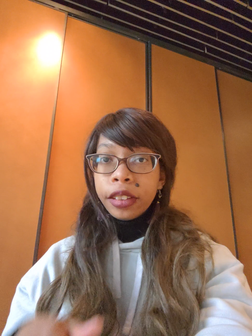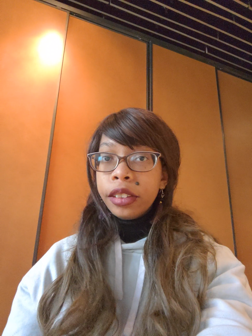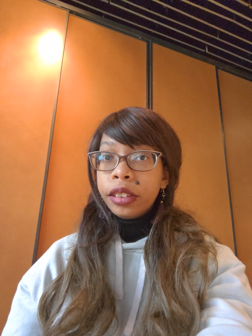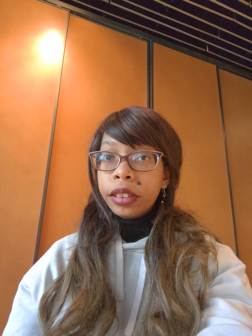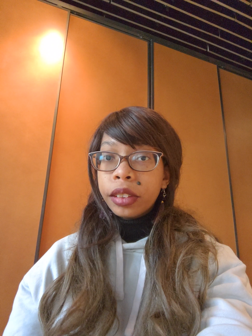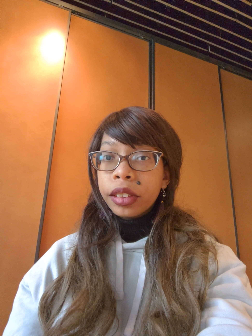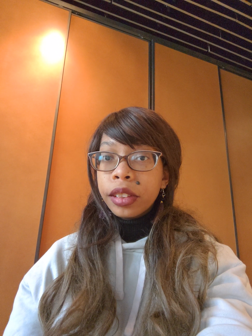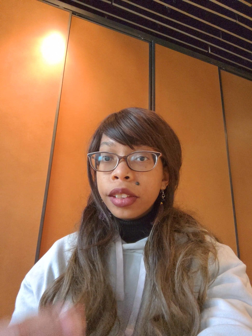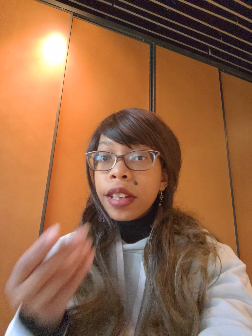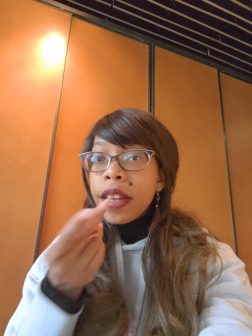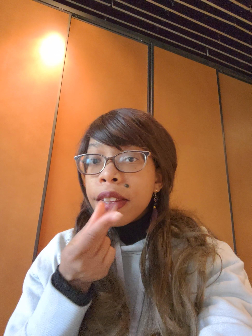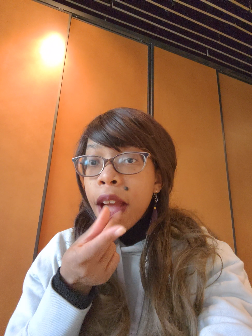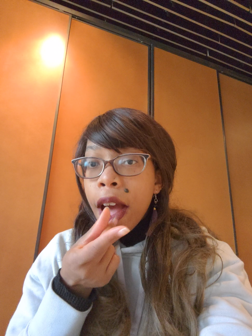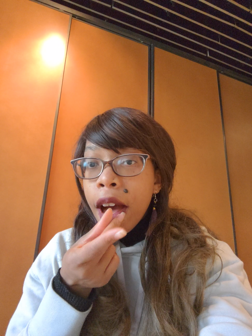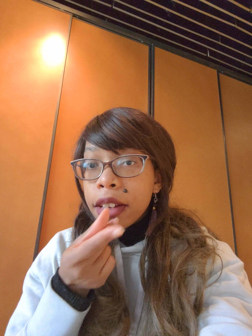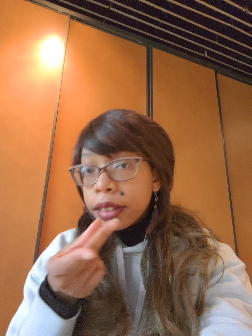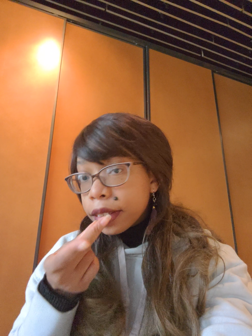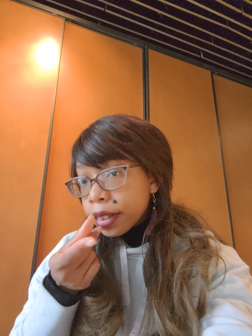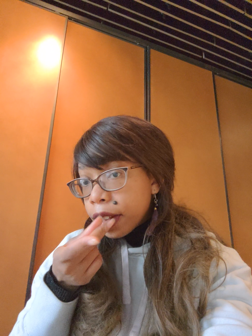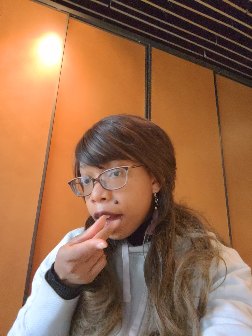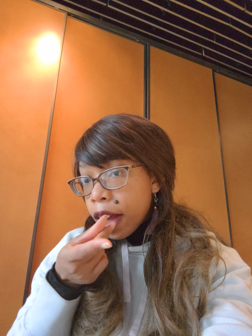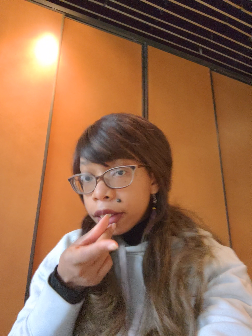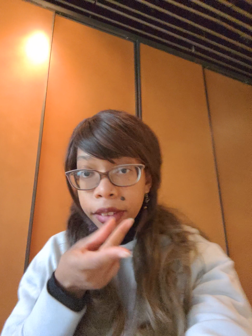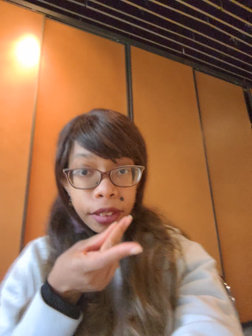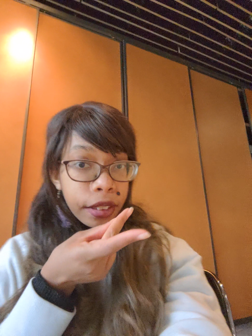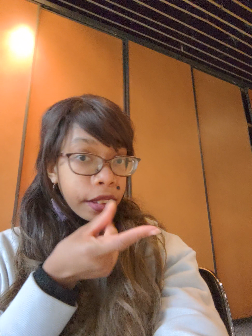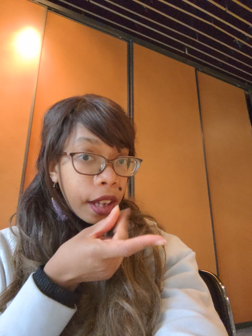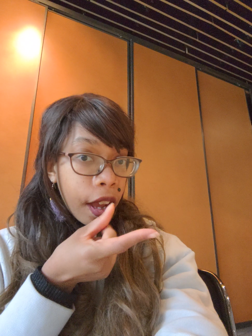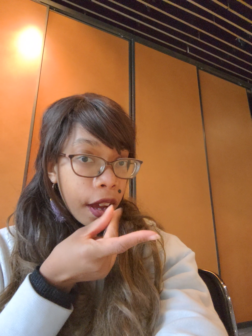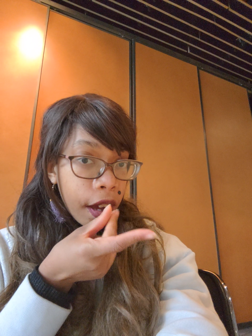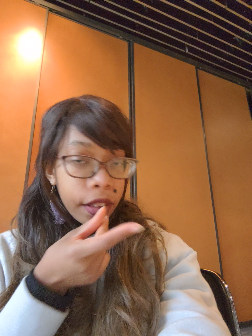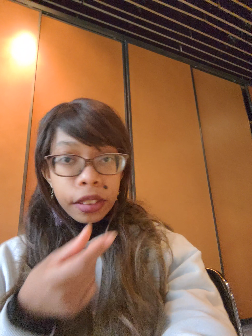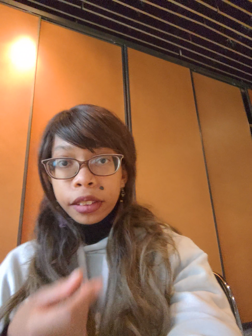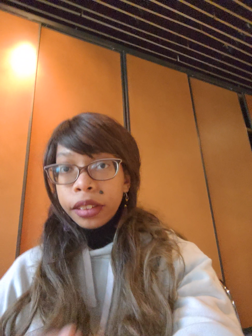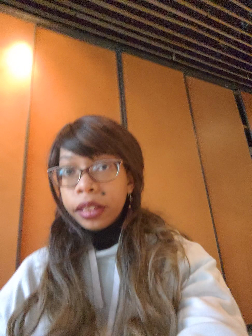snack